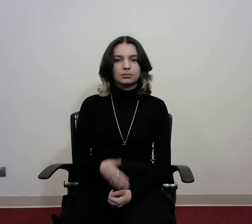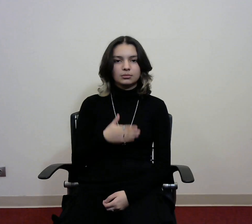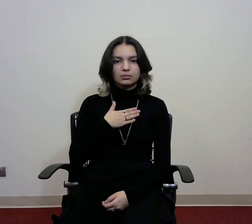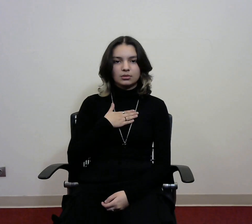mən